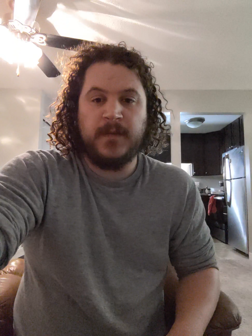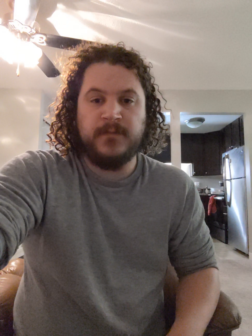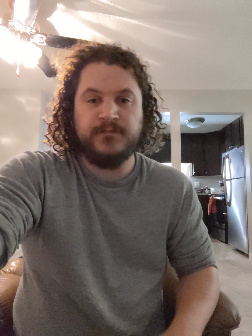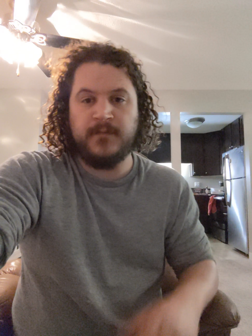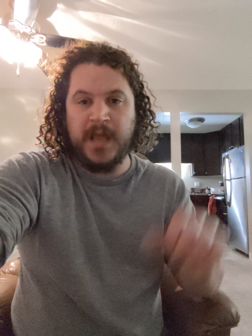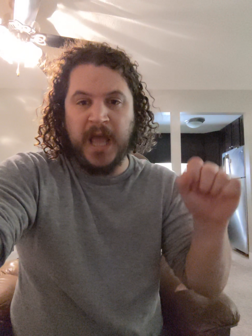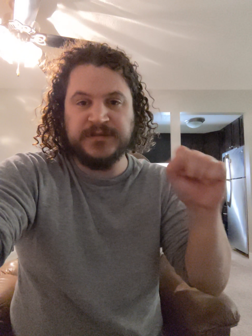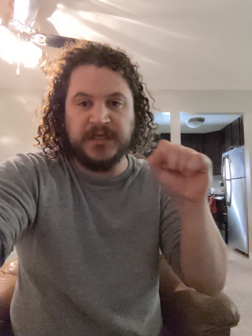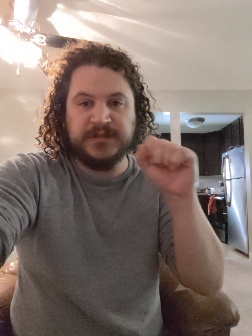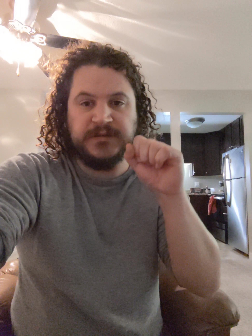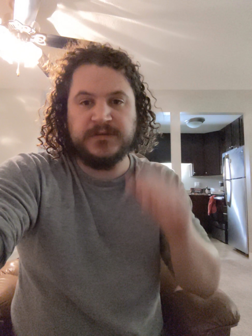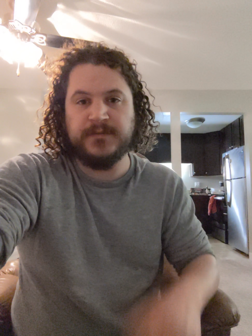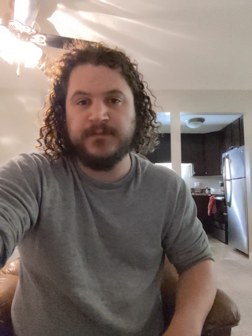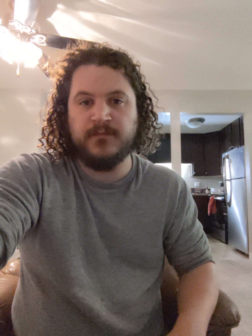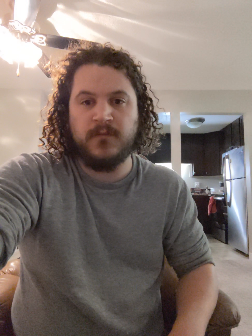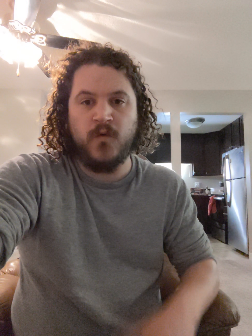carrot